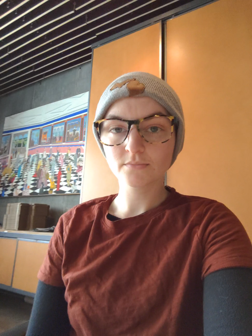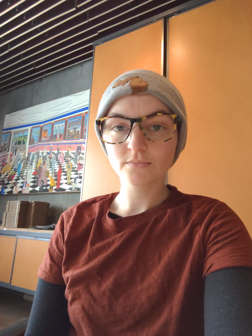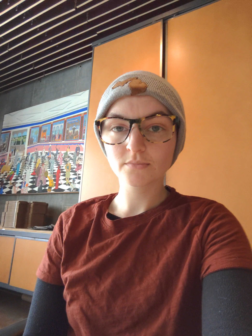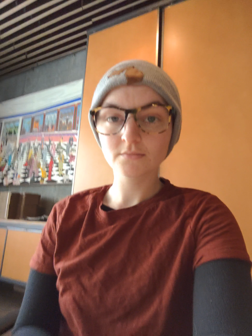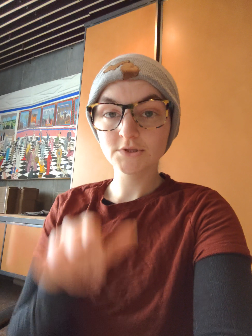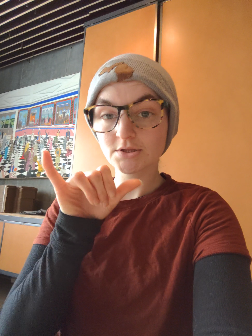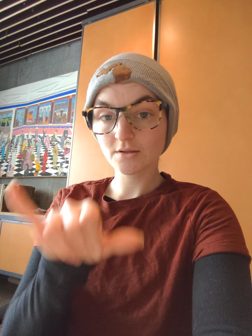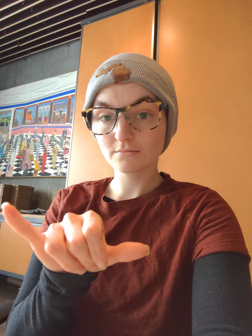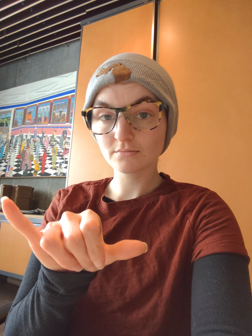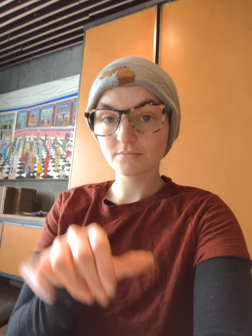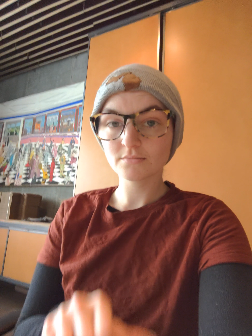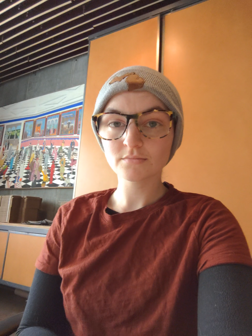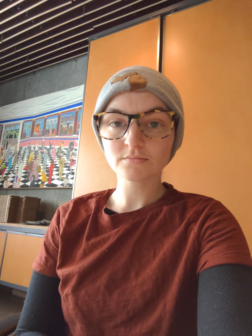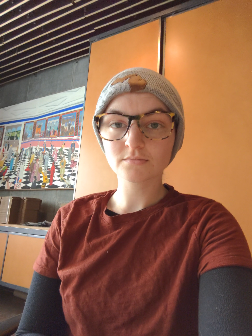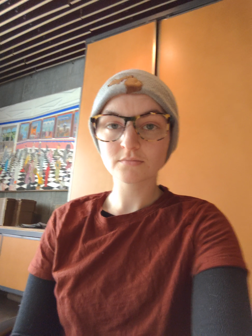stay